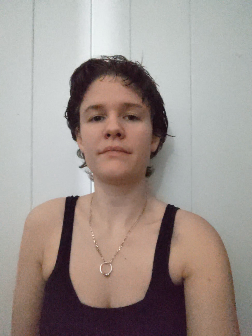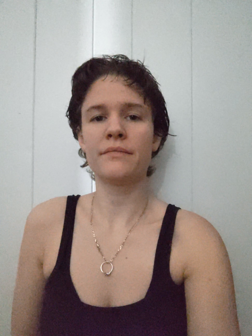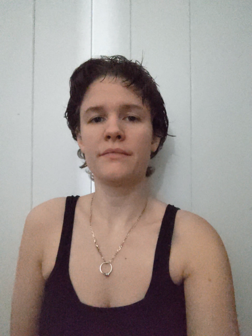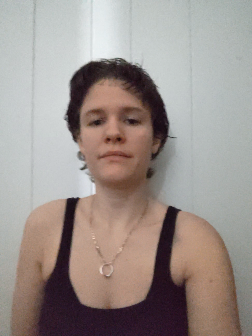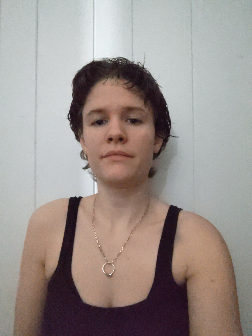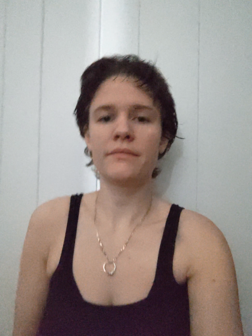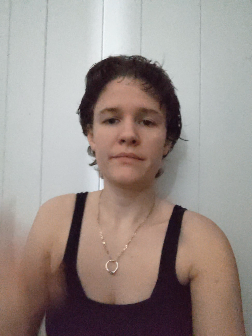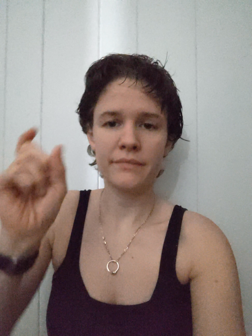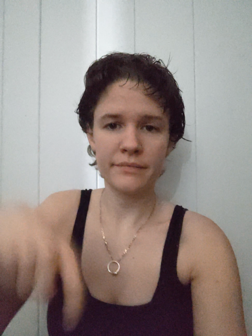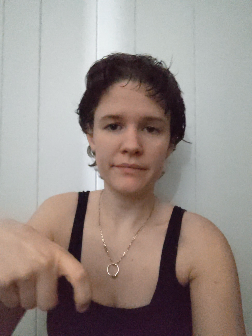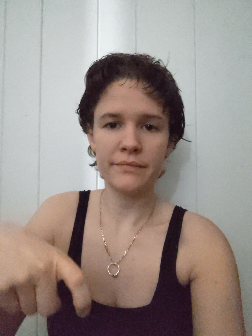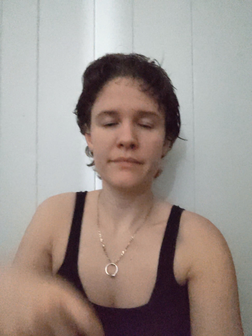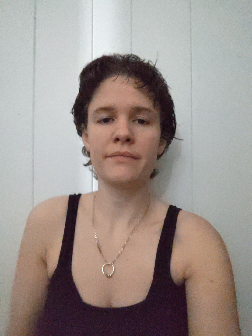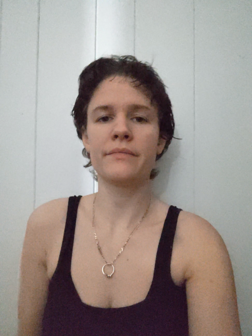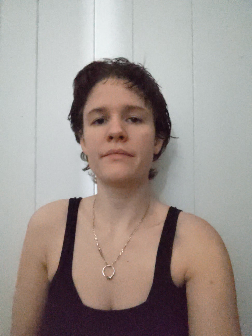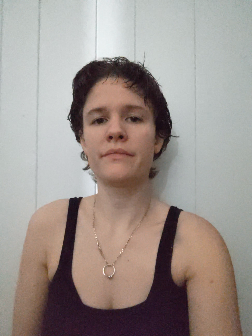have to